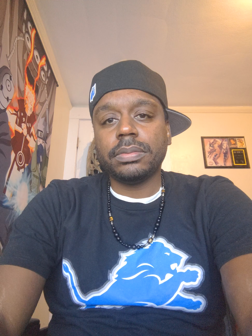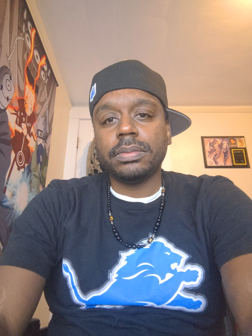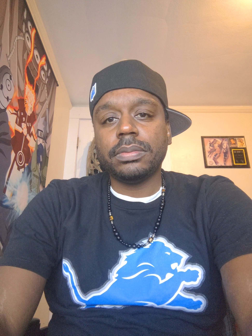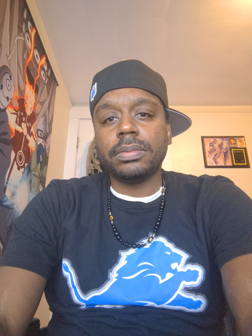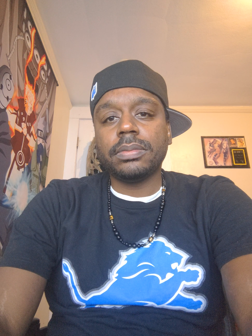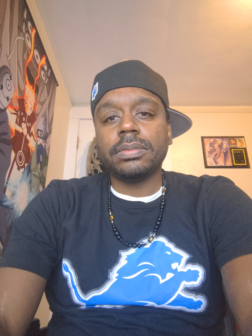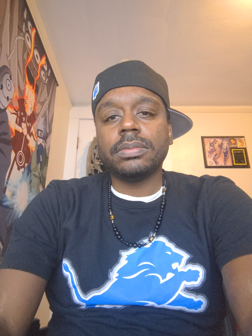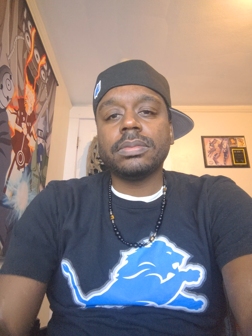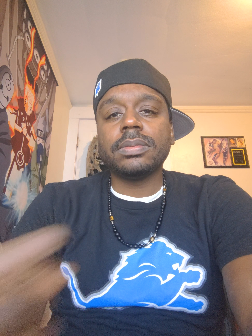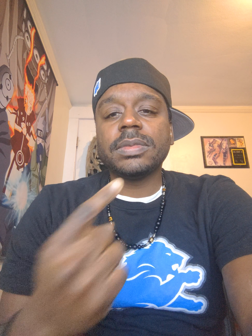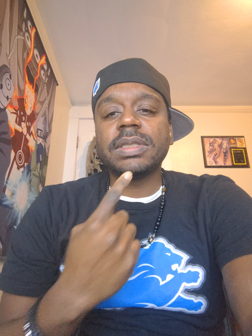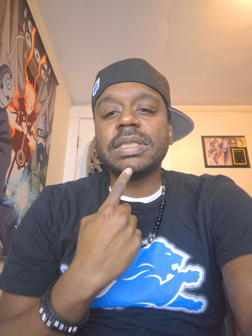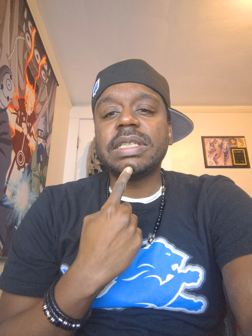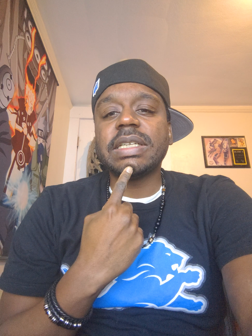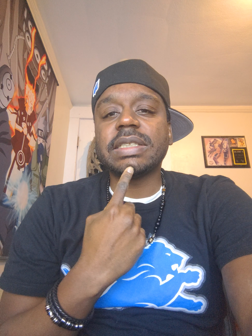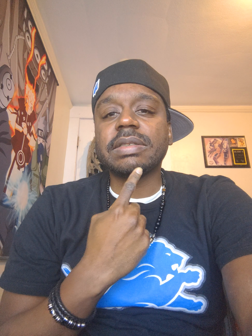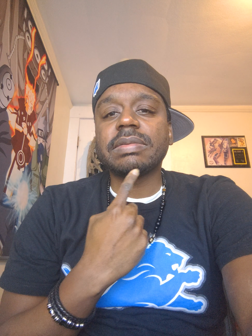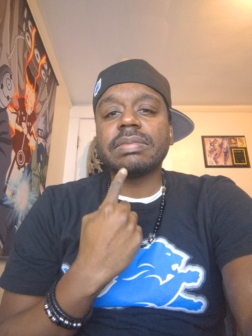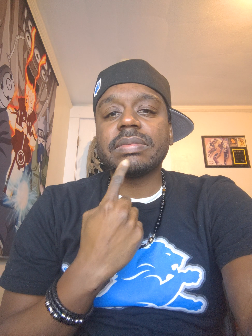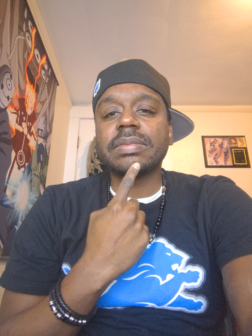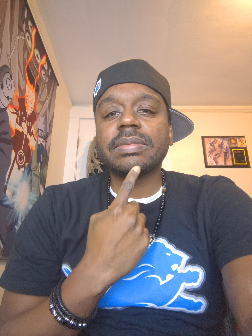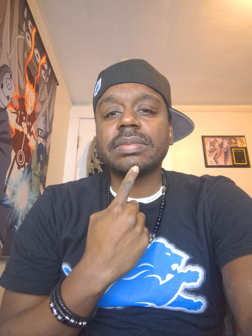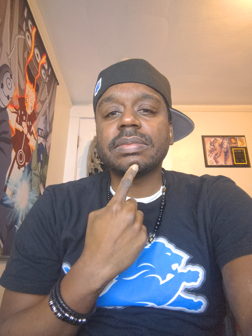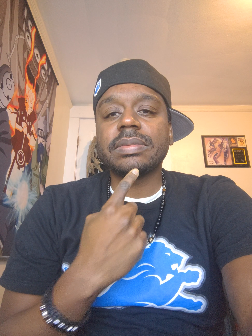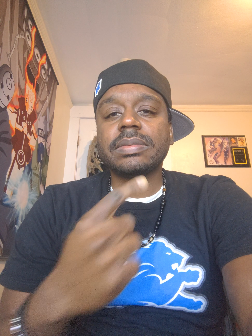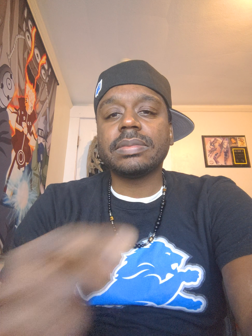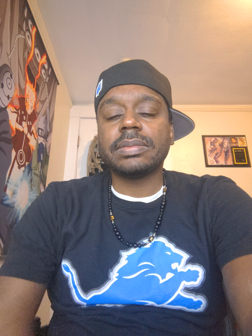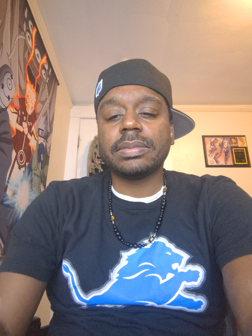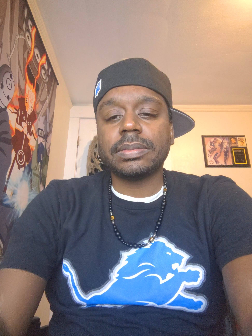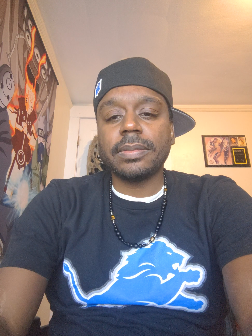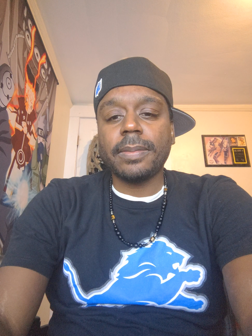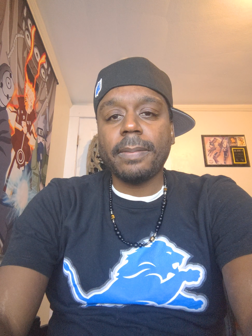chin